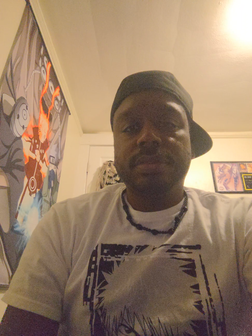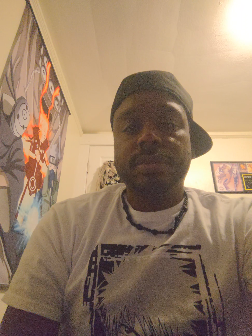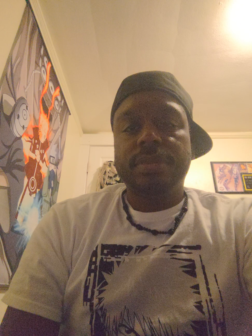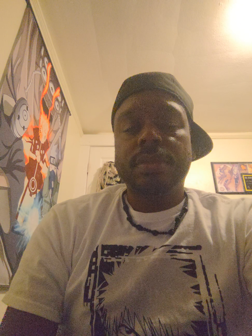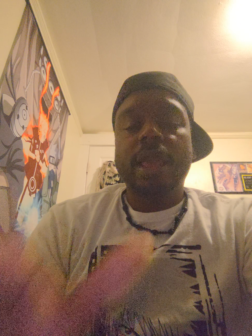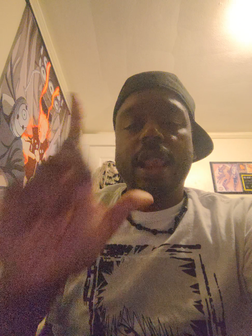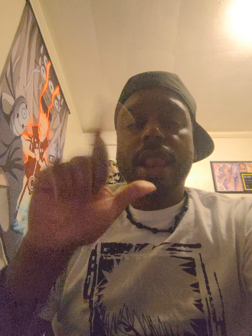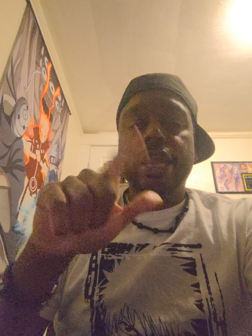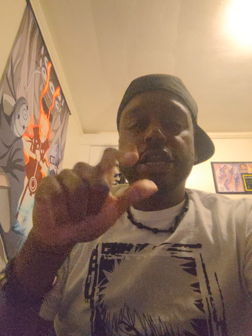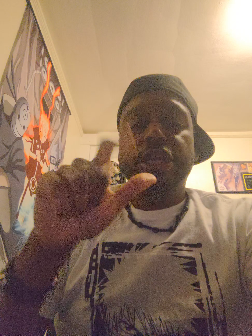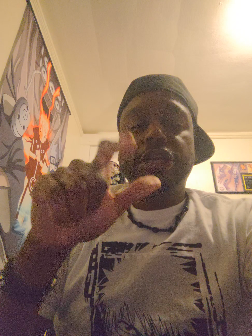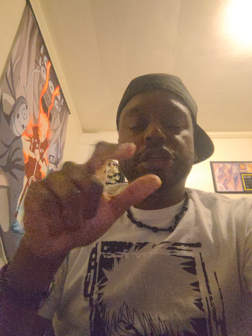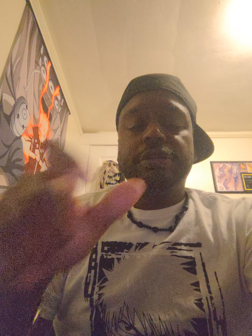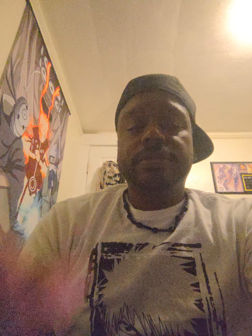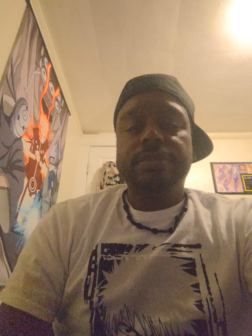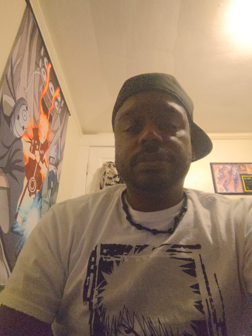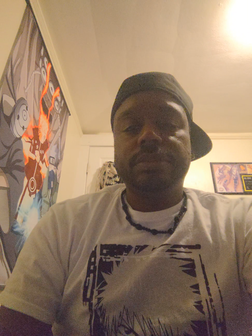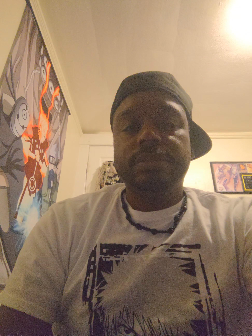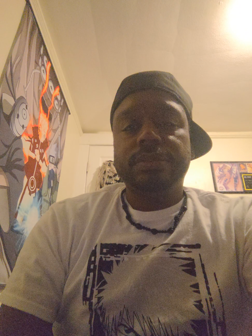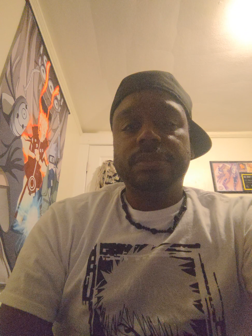later